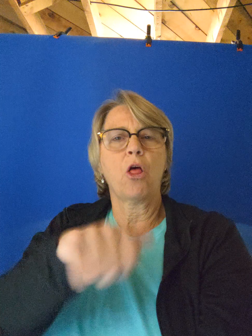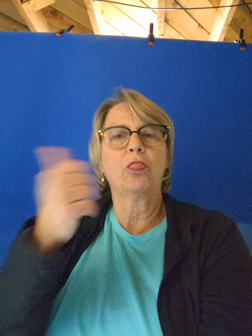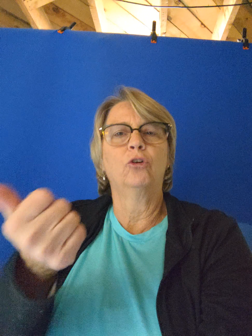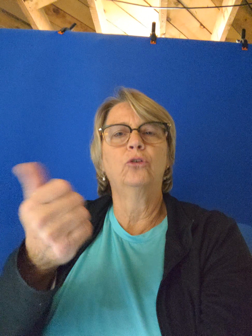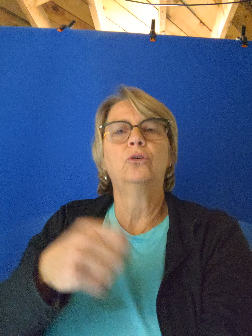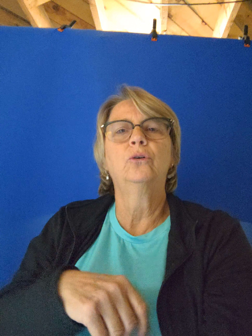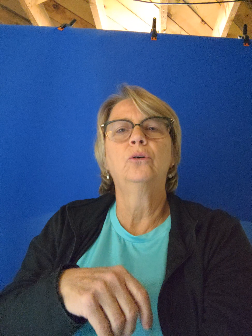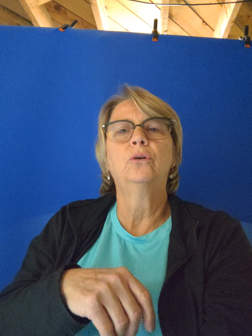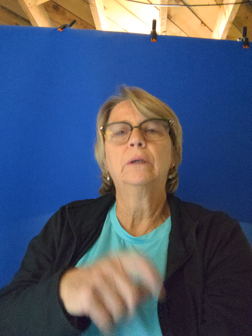another